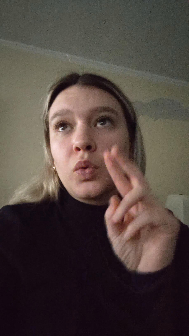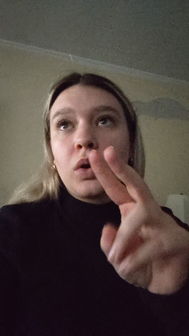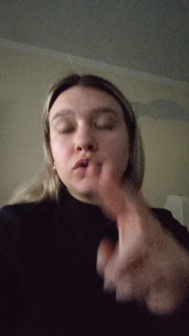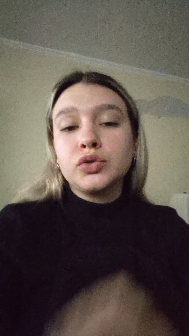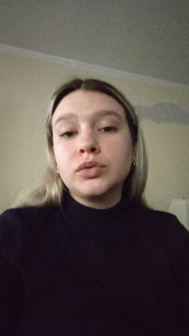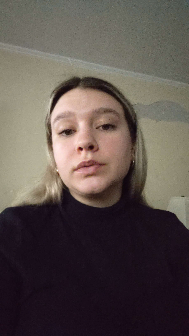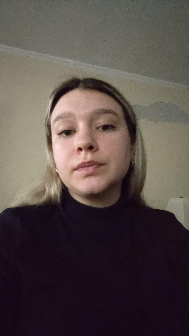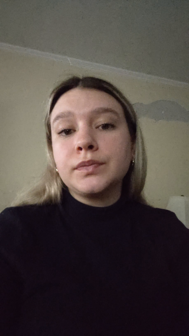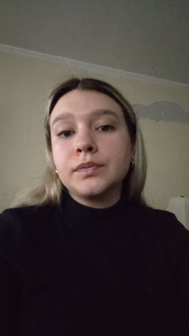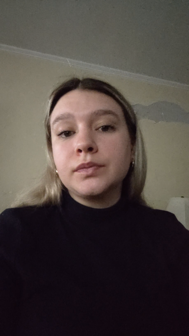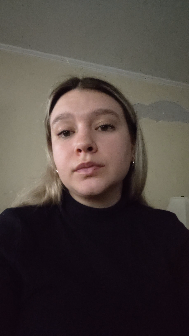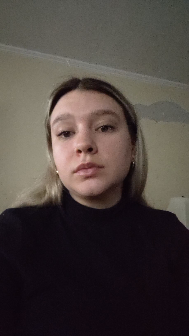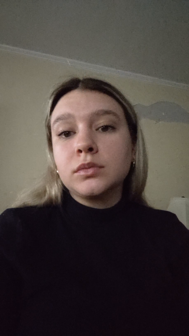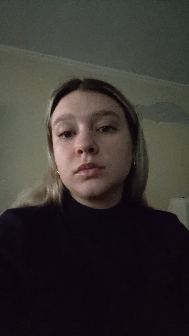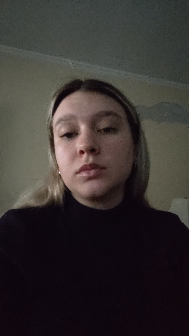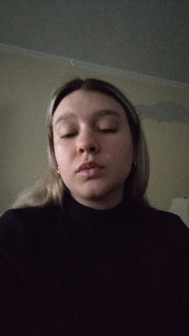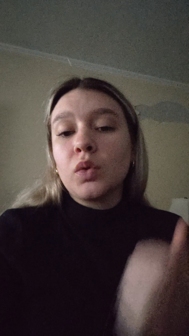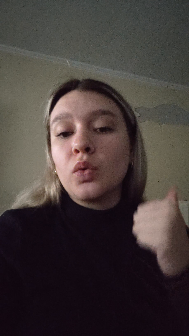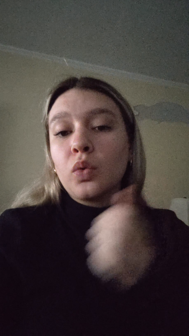coats